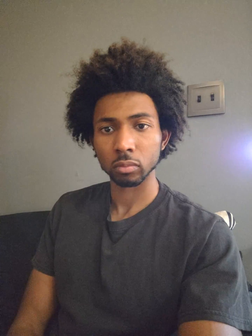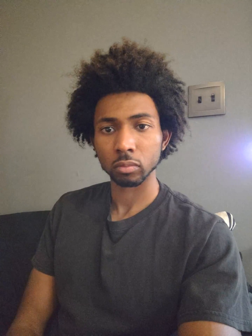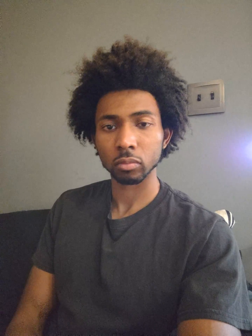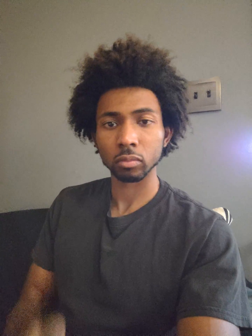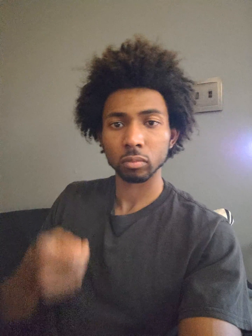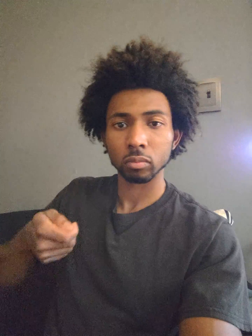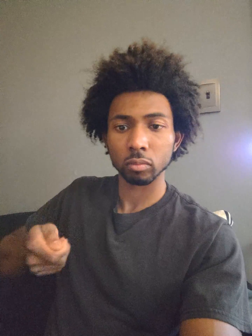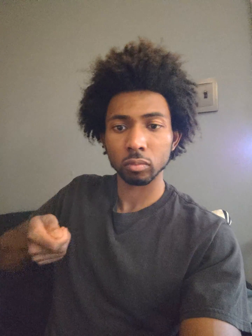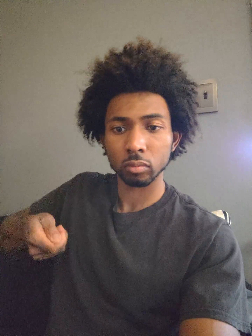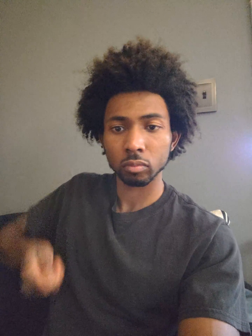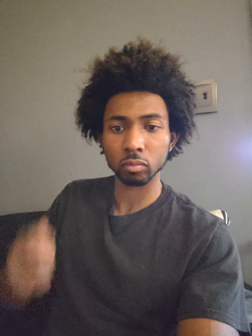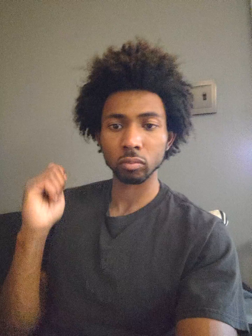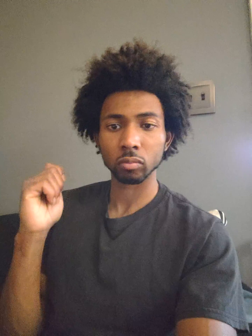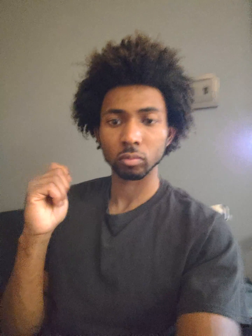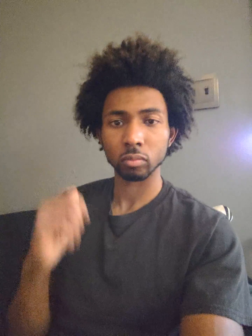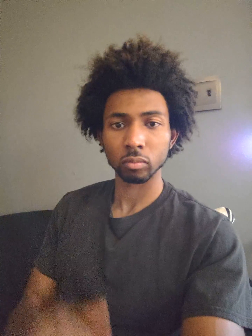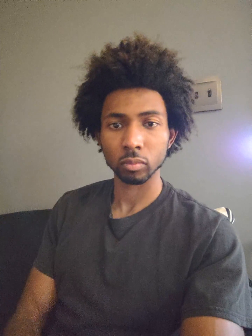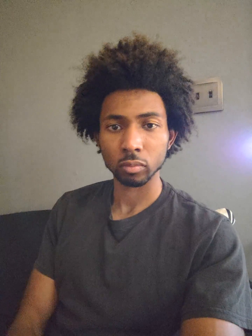shovel